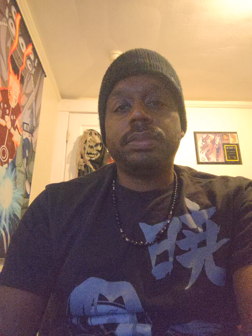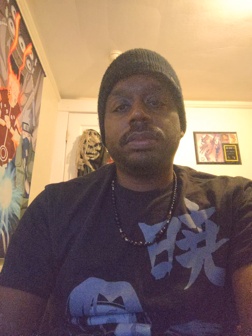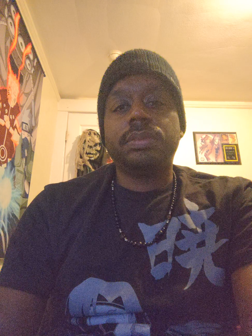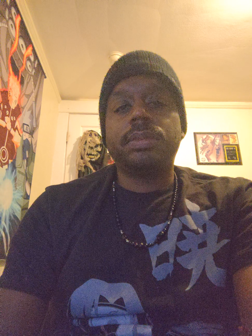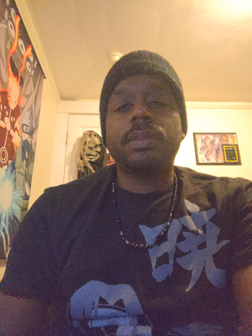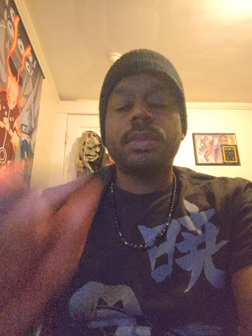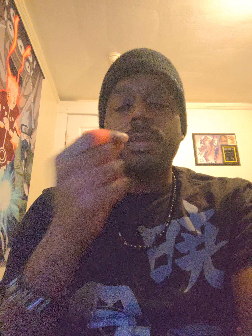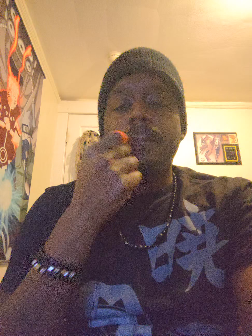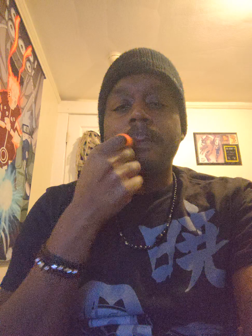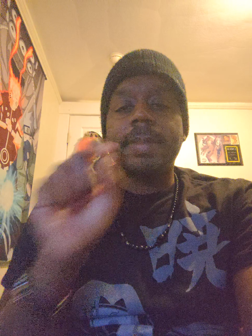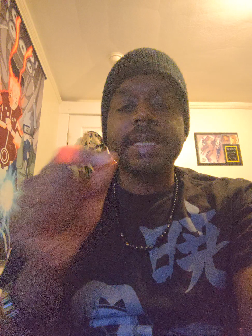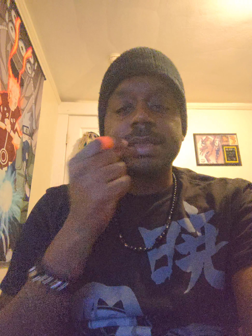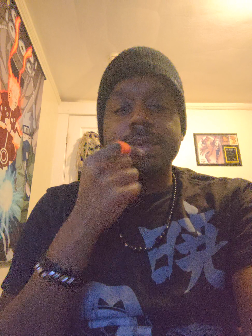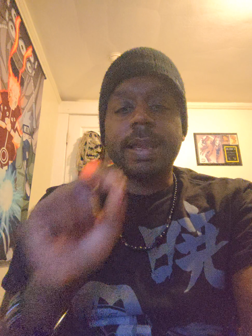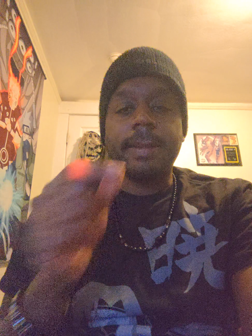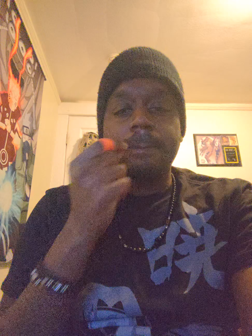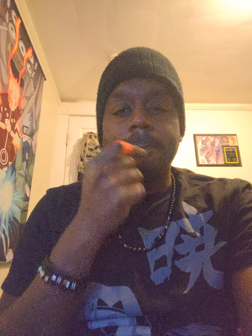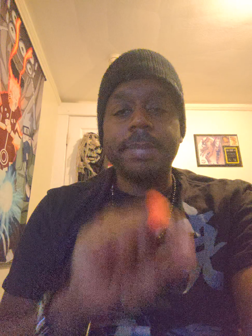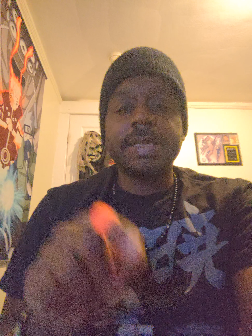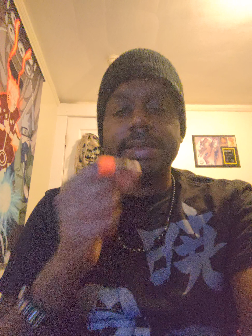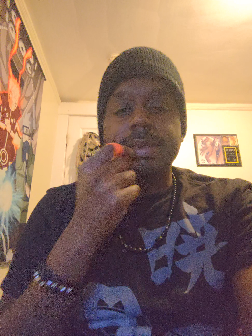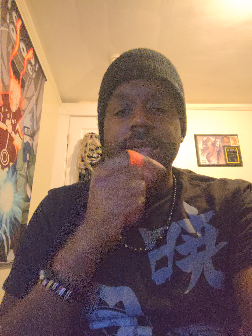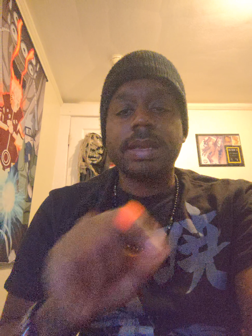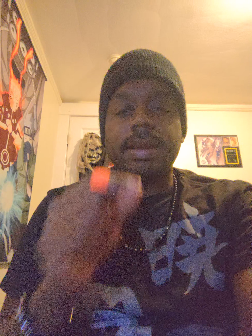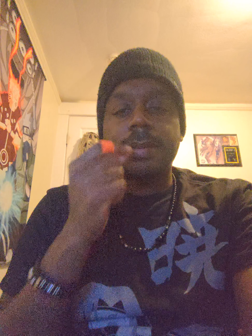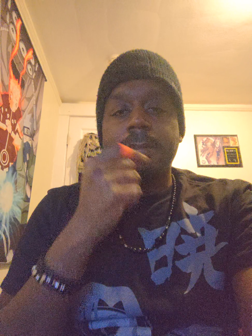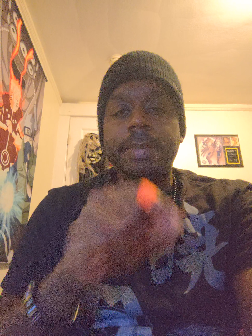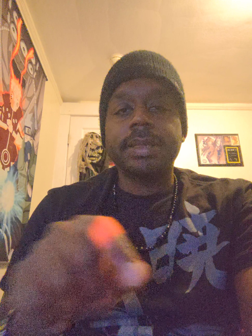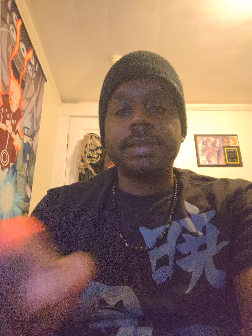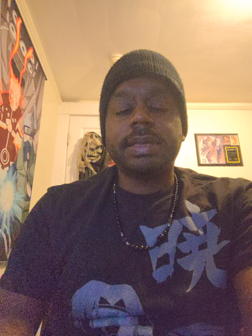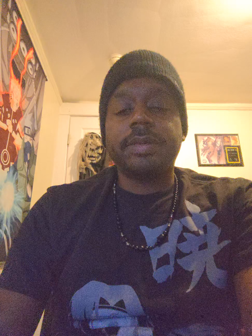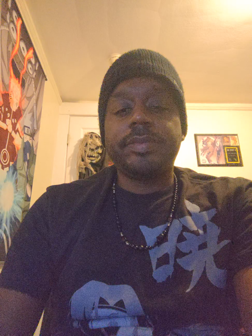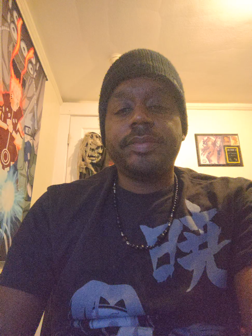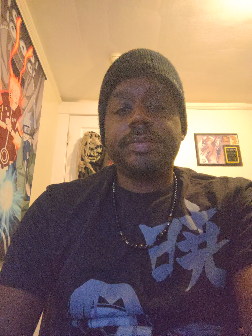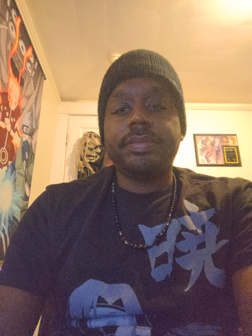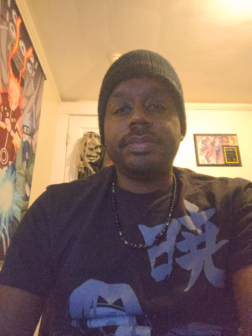pencil